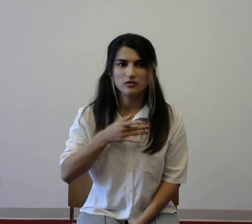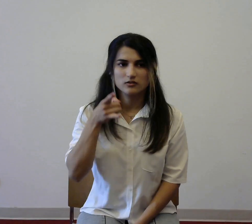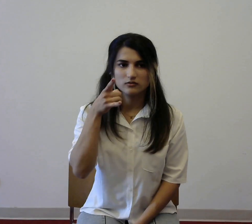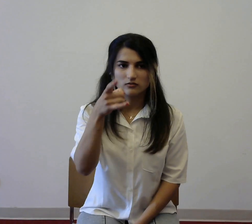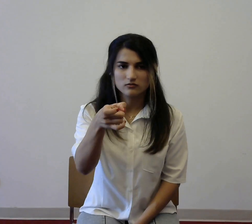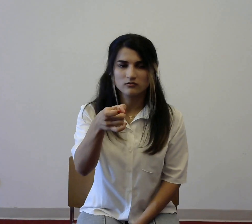taksi